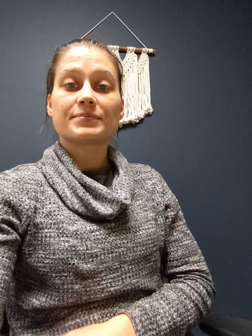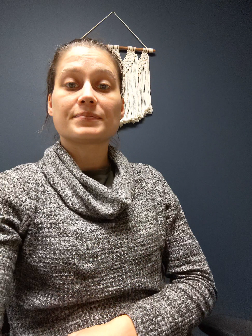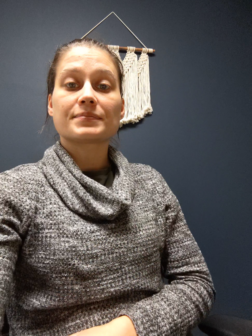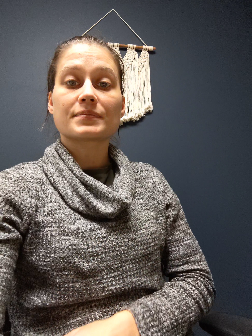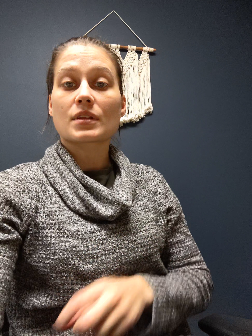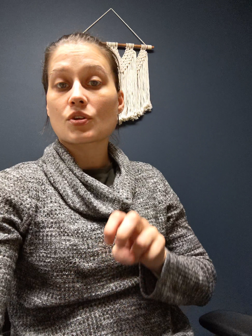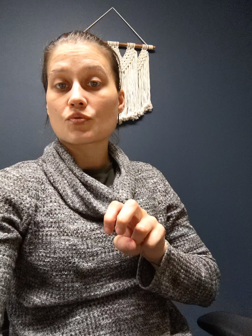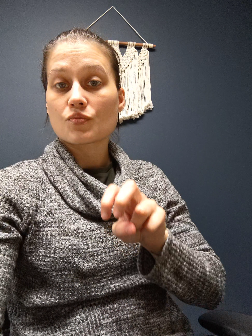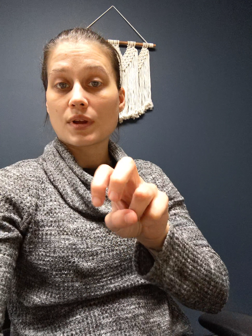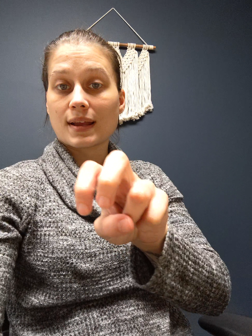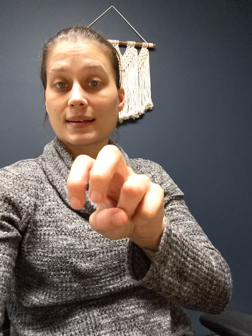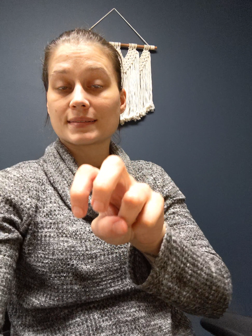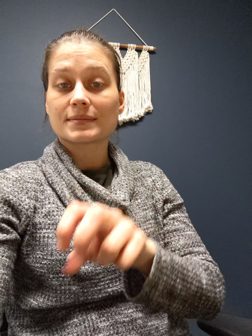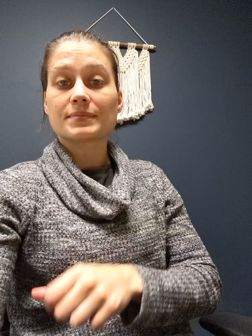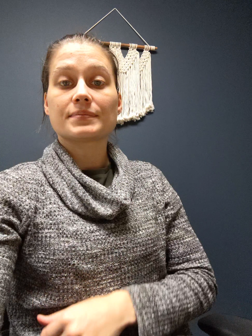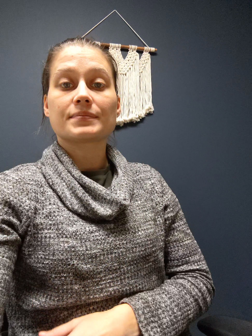ride